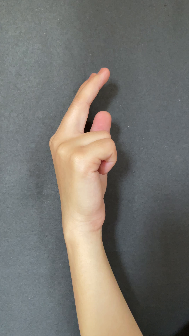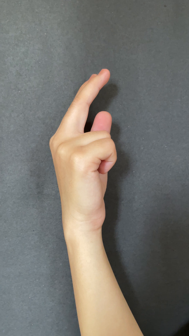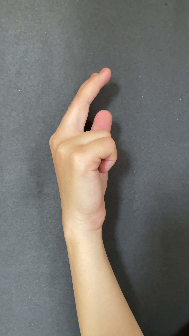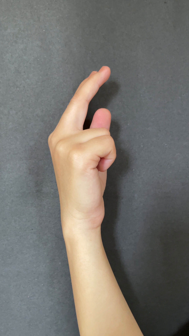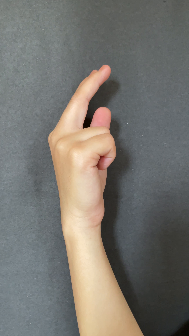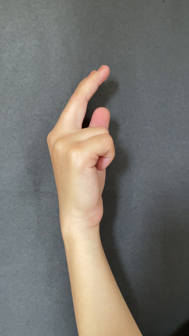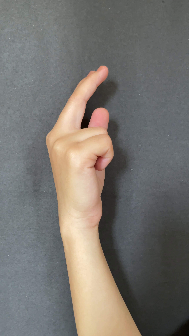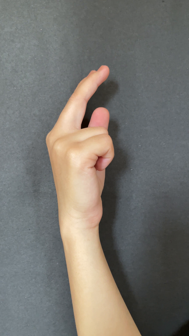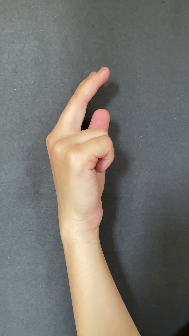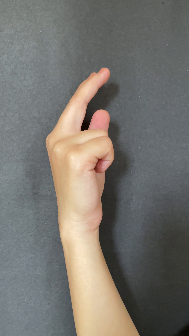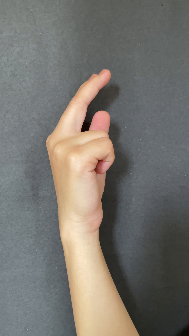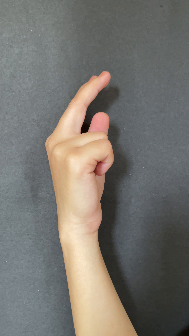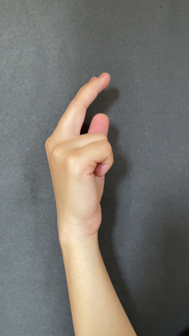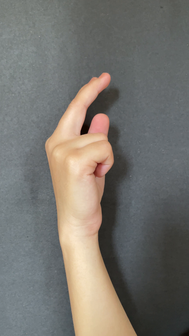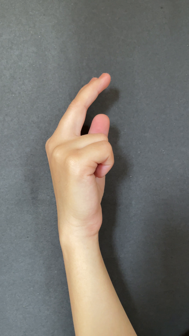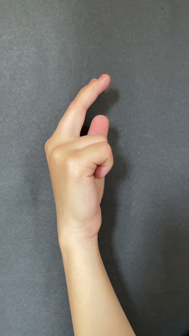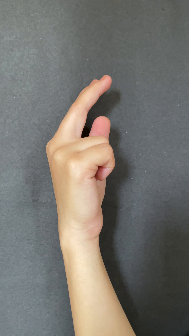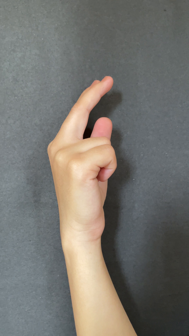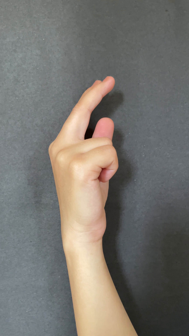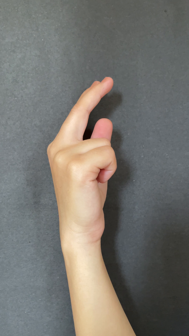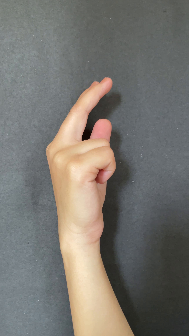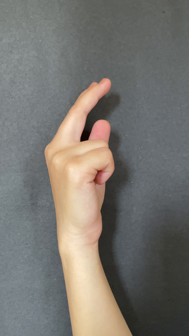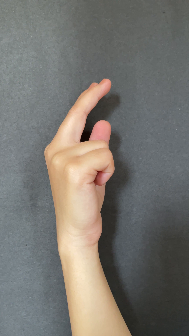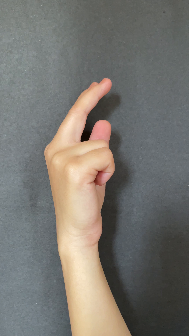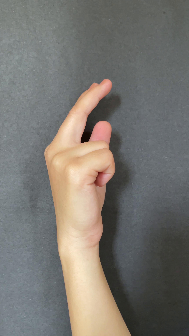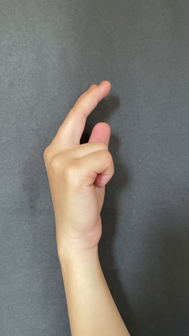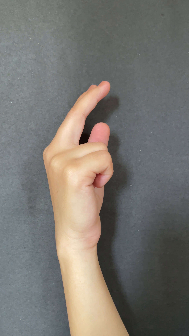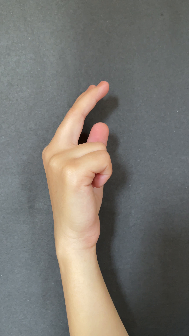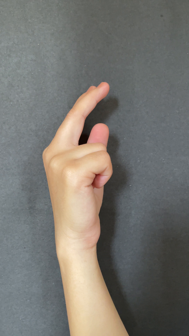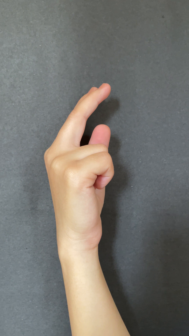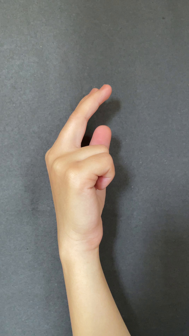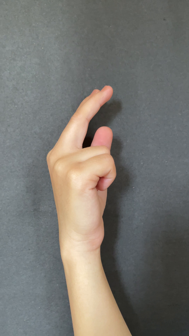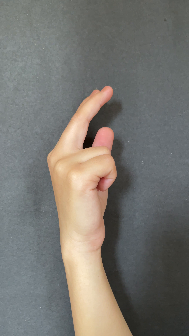थ